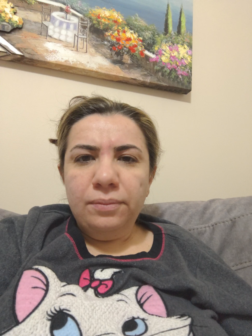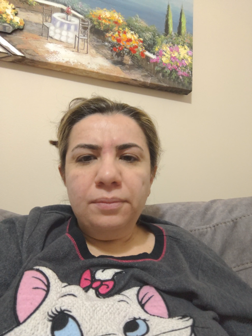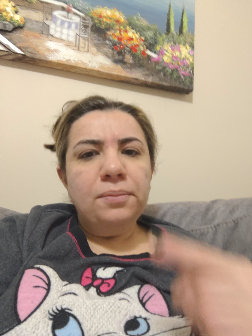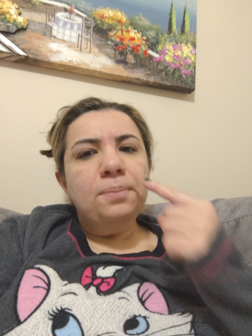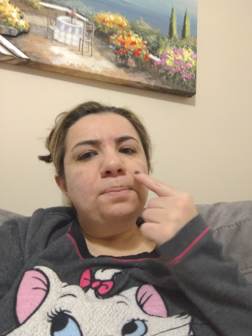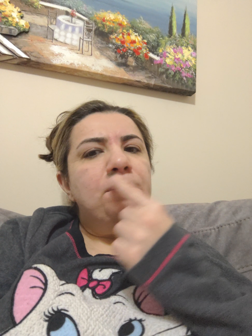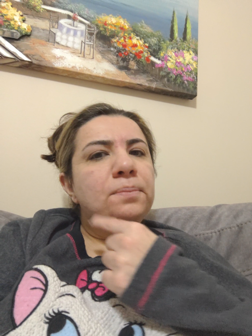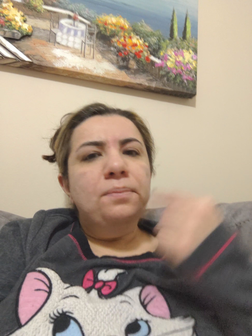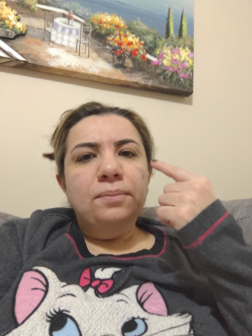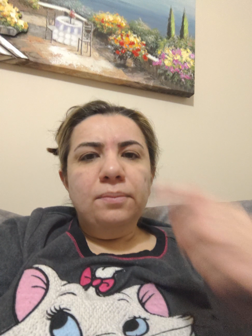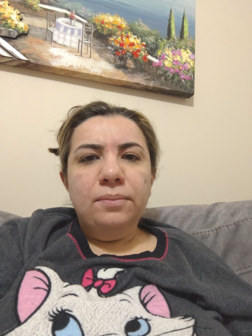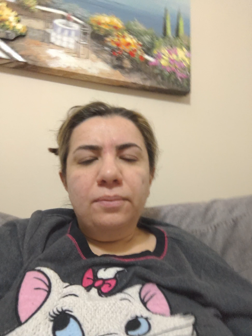lips